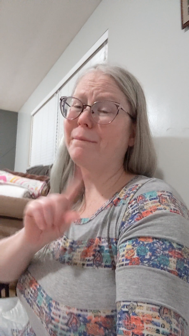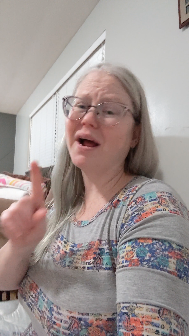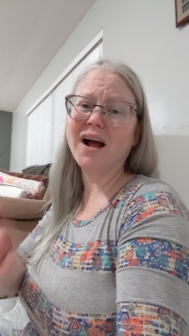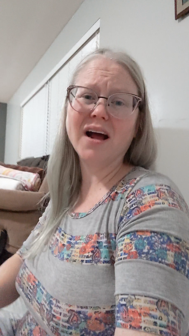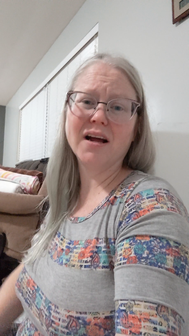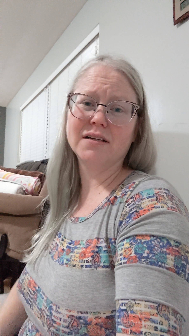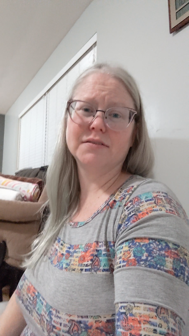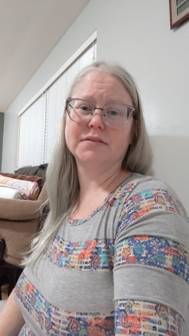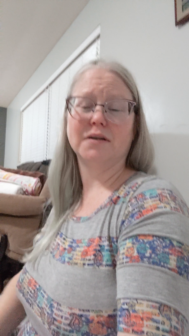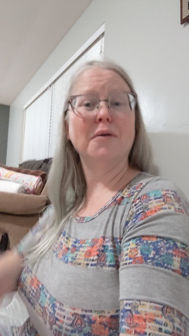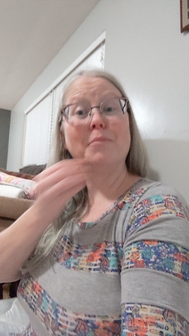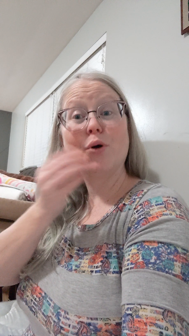breakfast